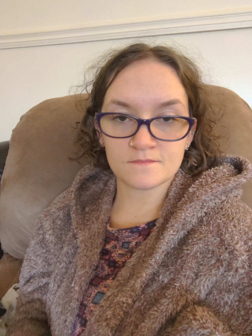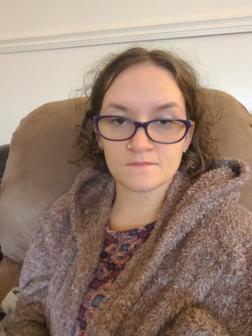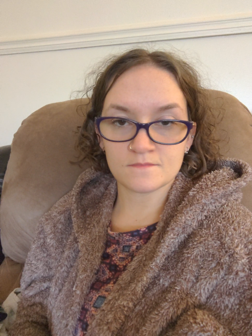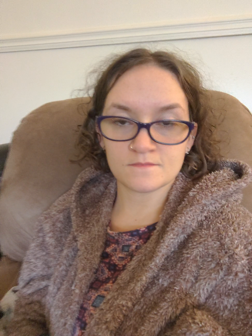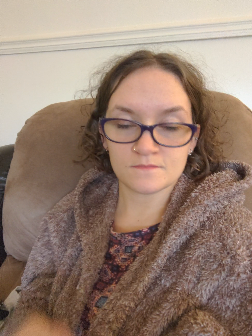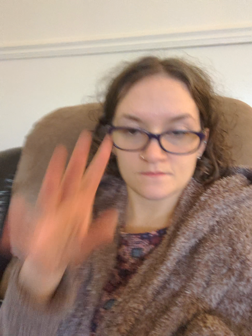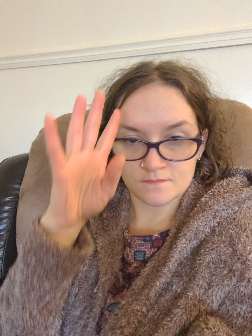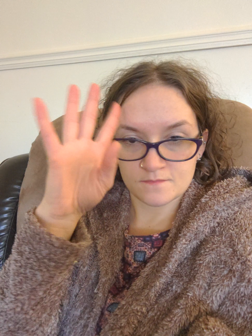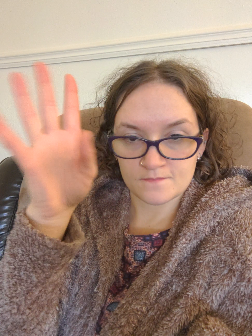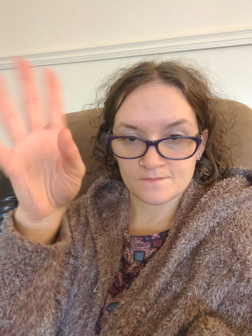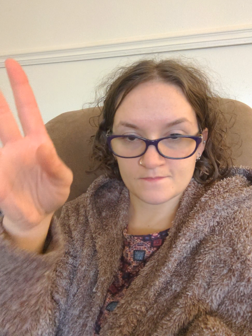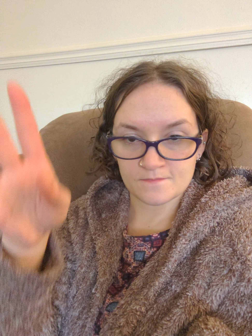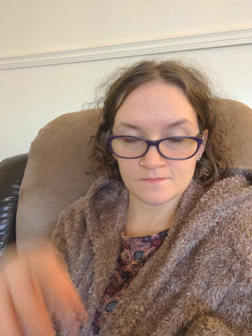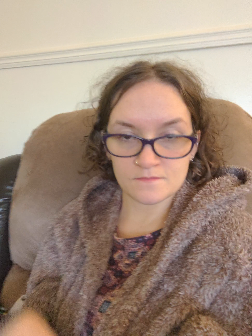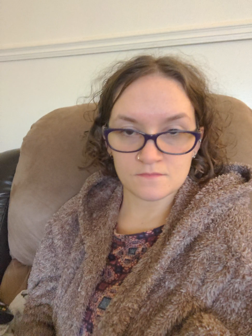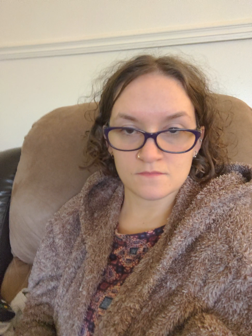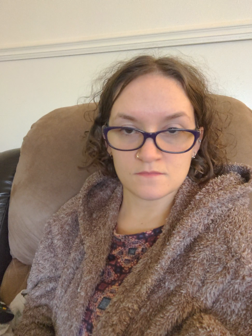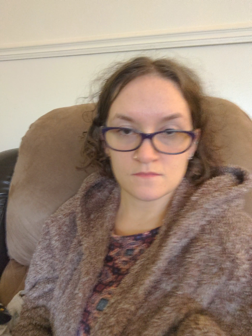pretend